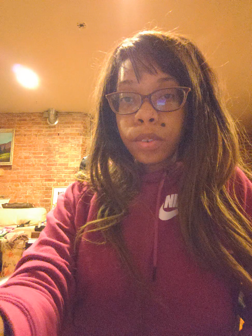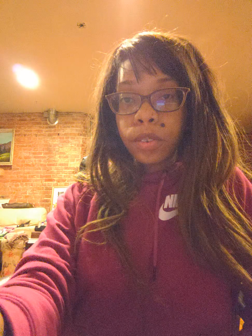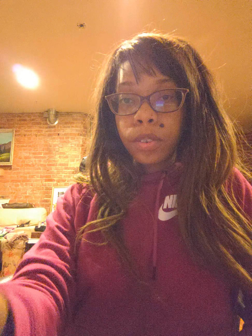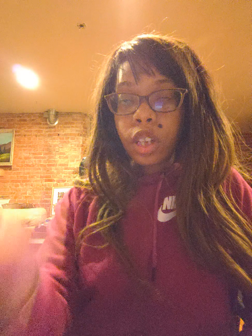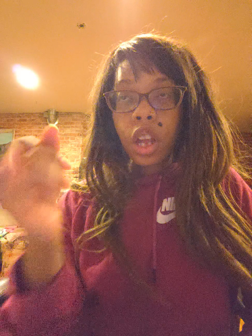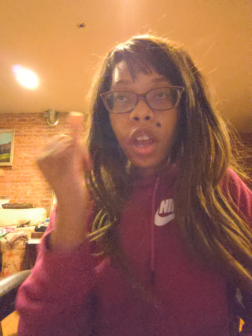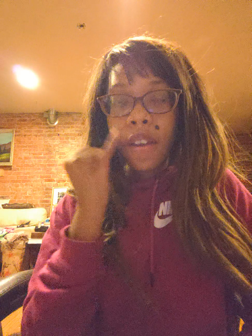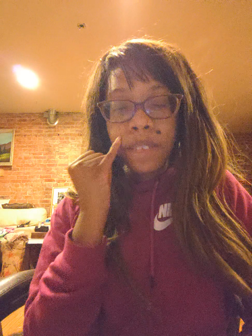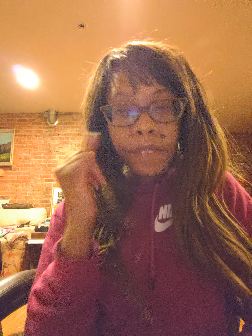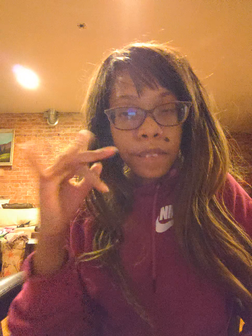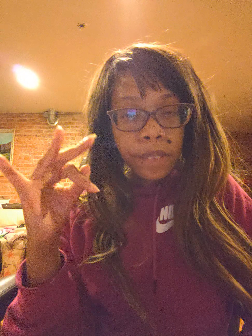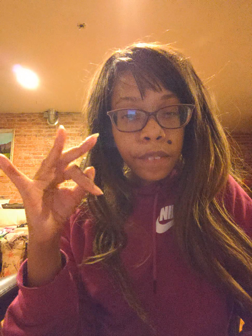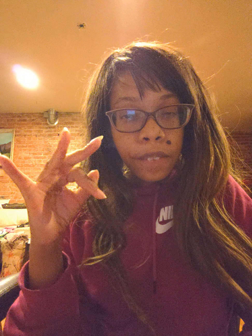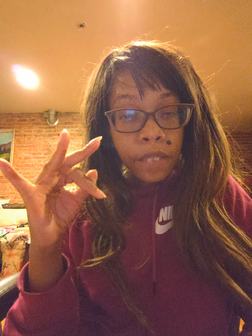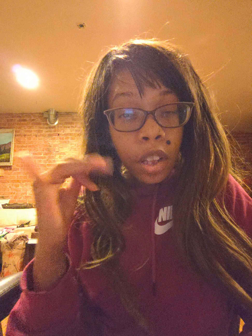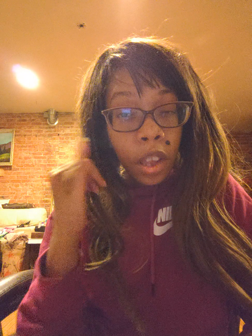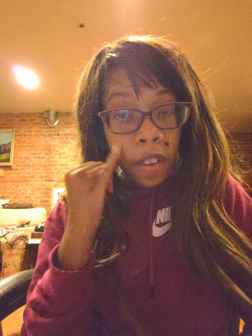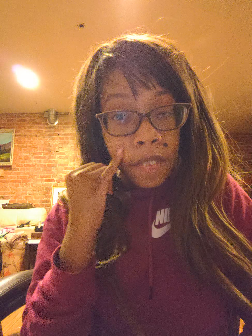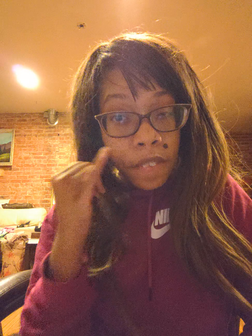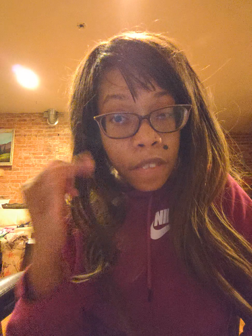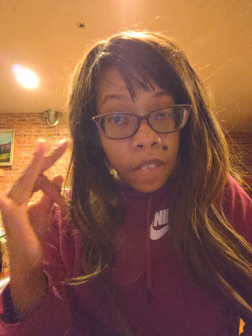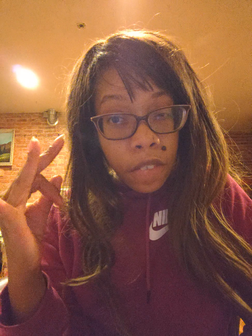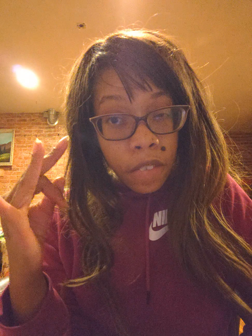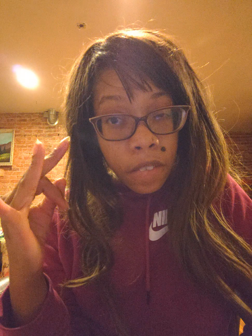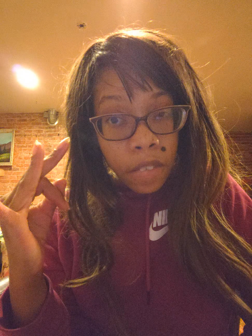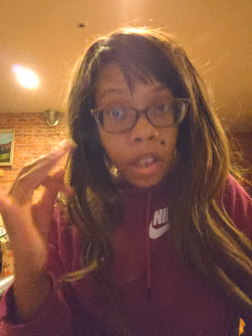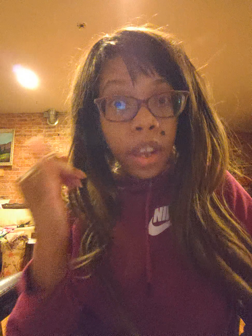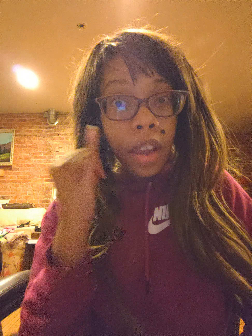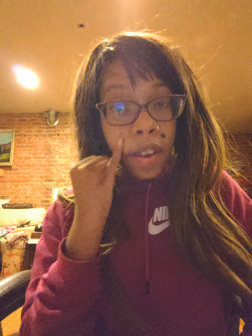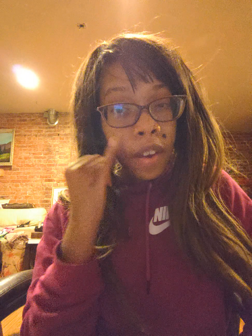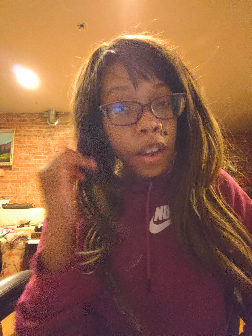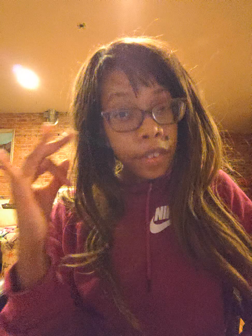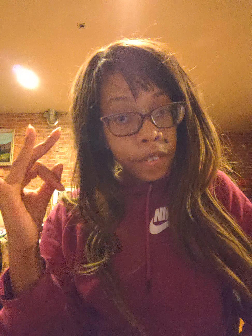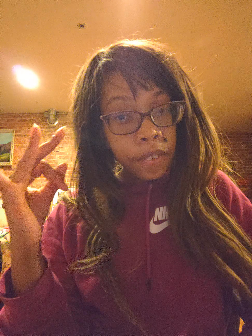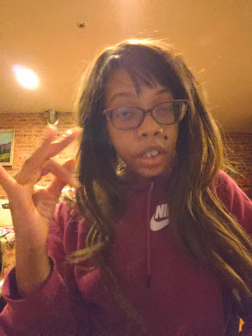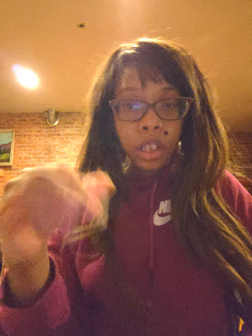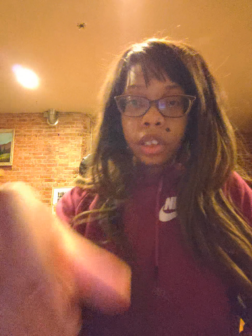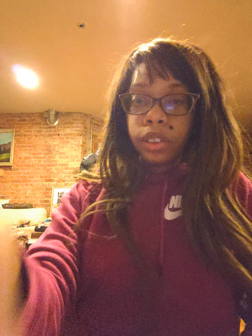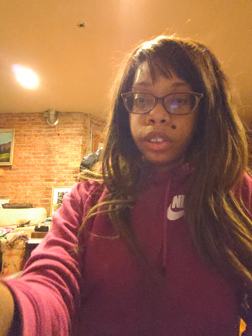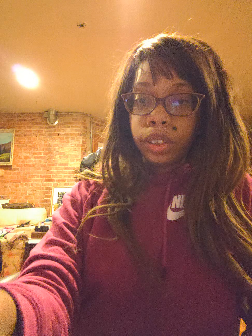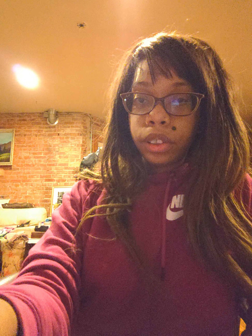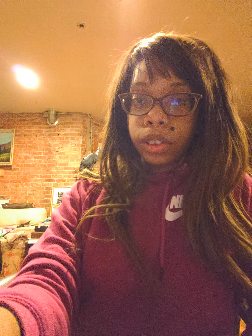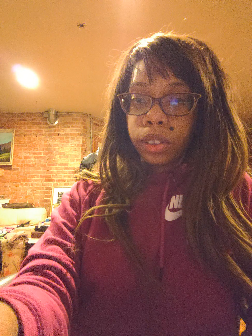if